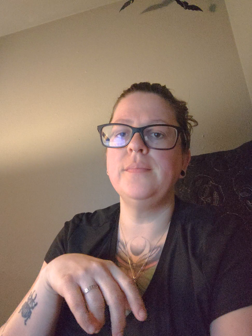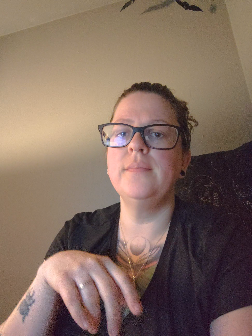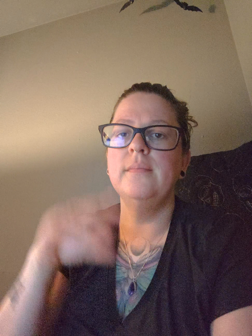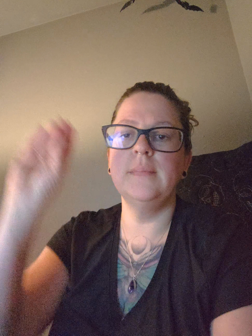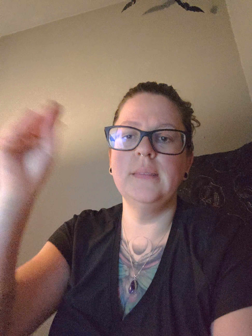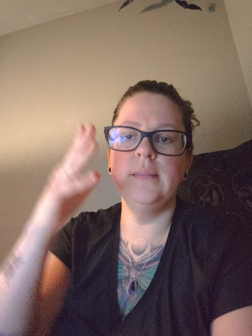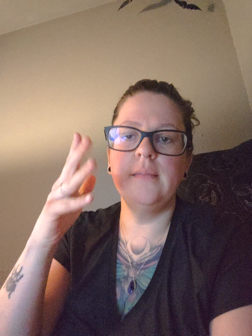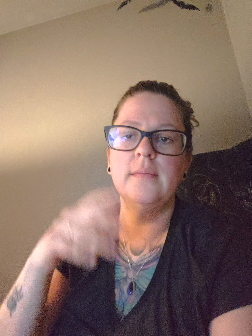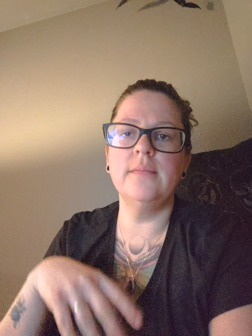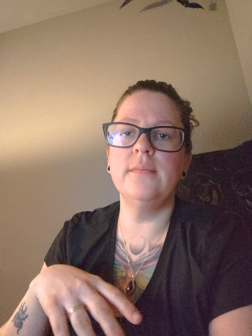sun